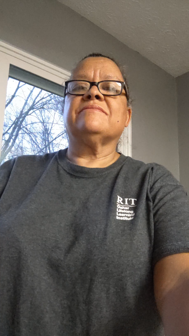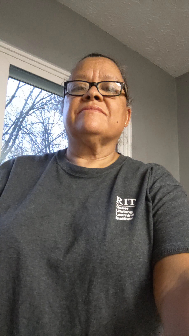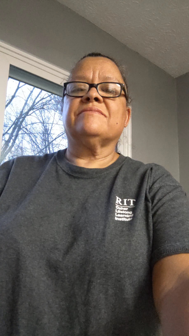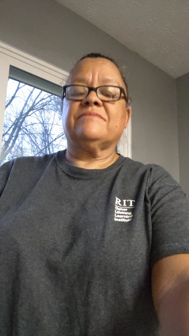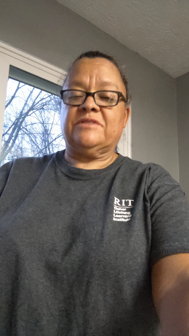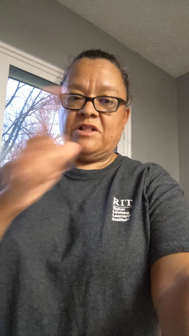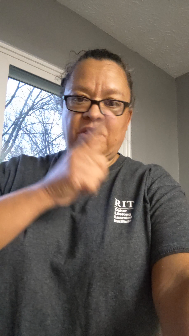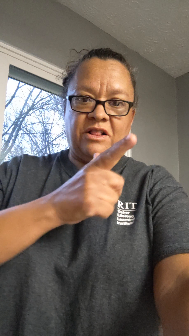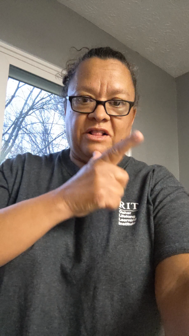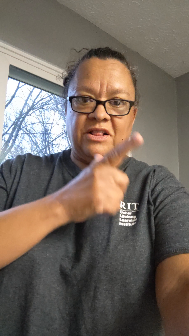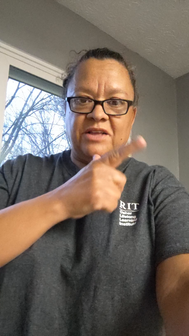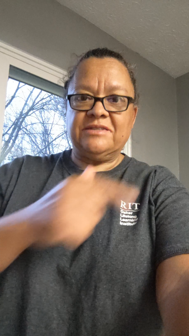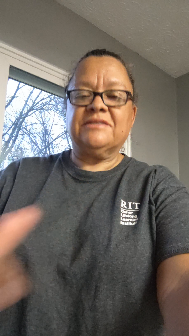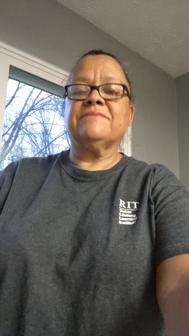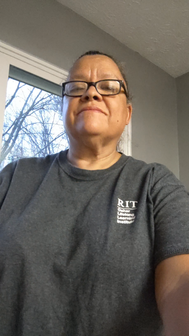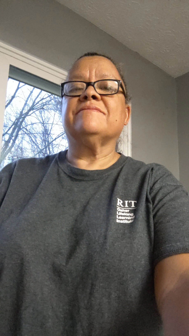lunch